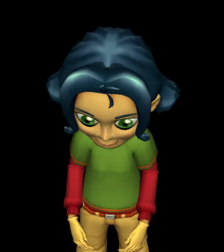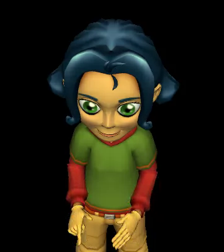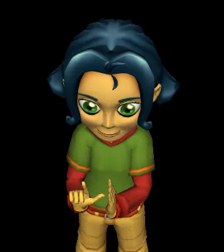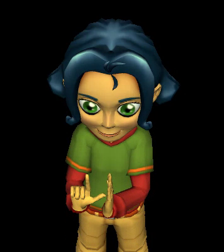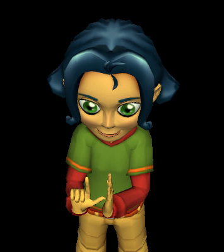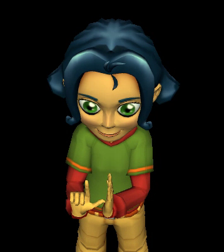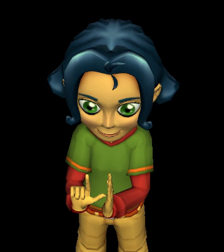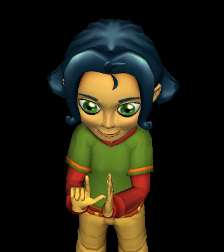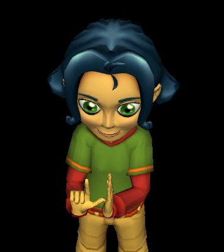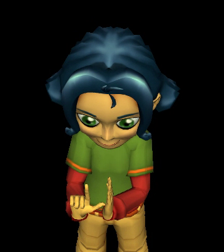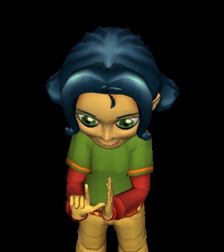قانون